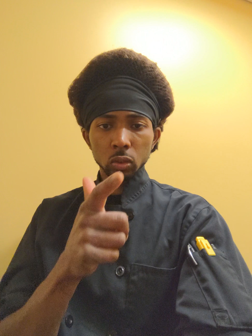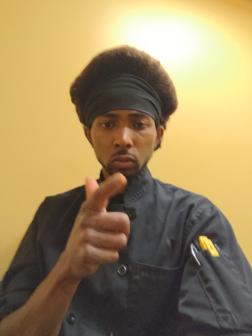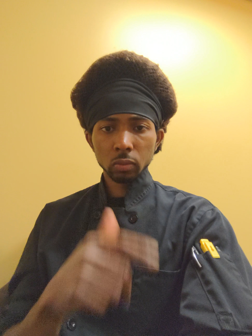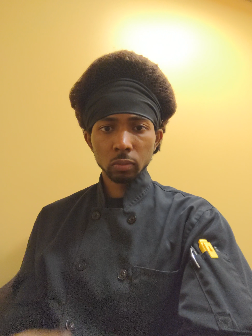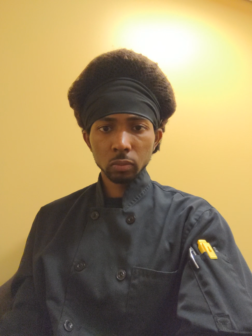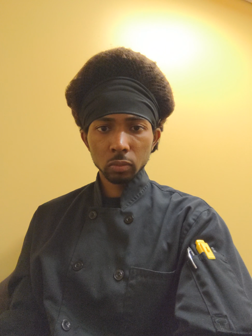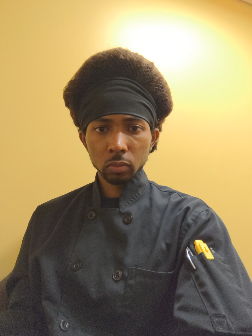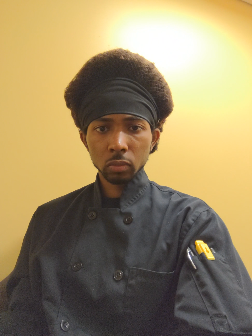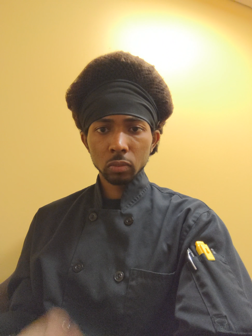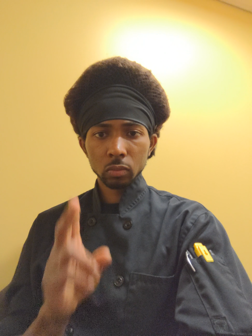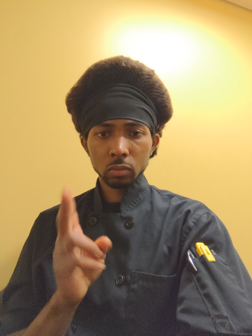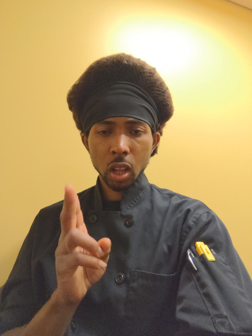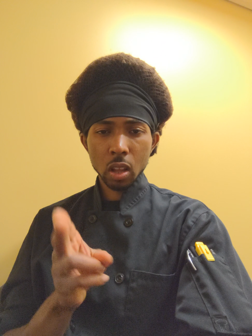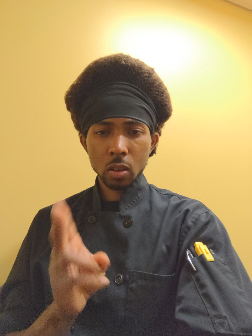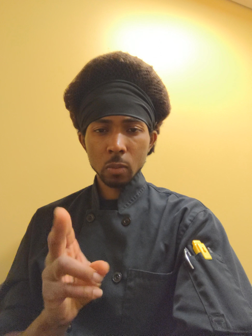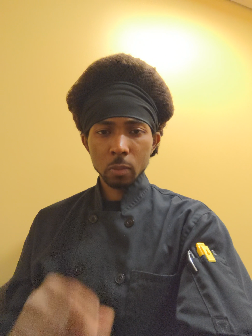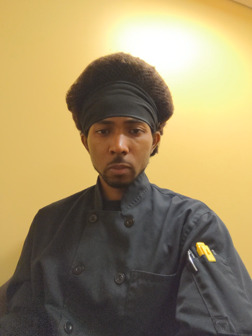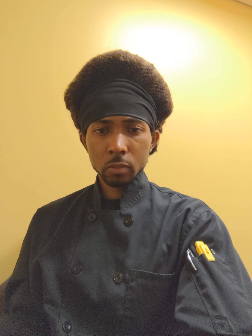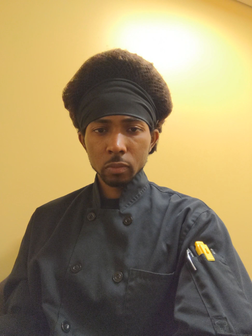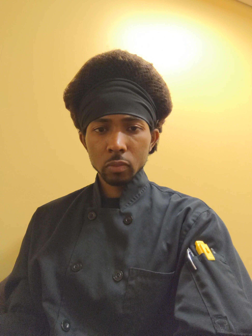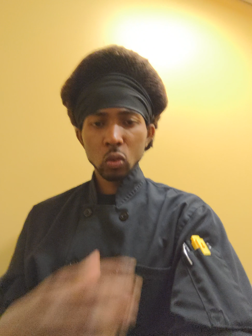hurry